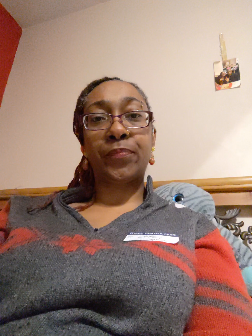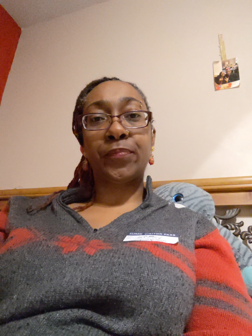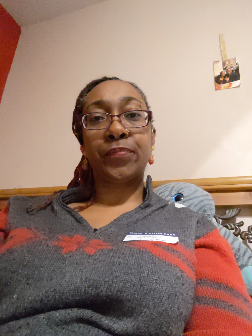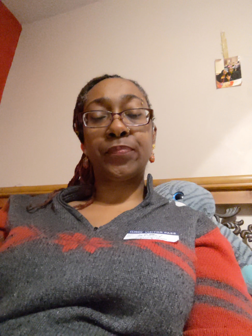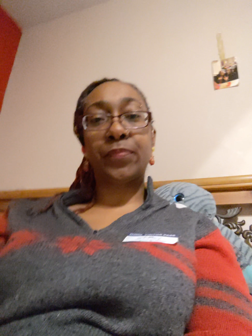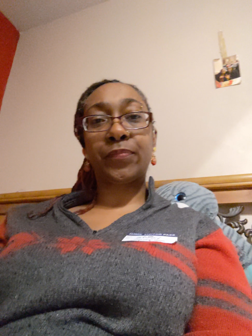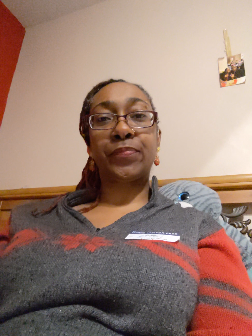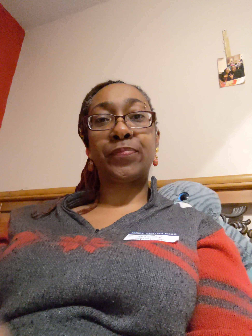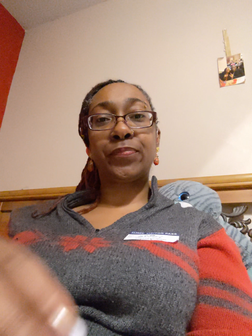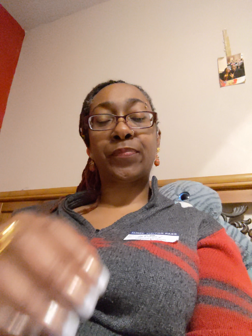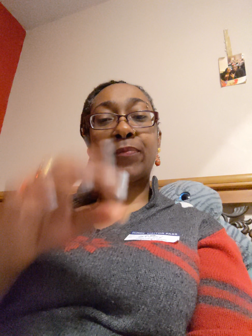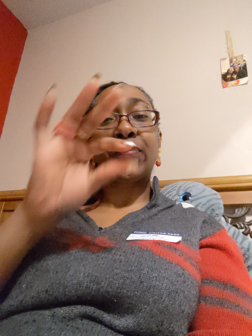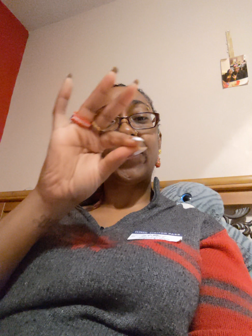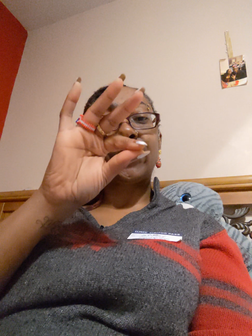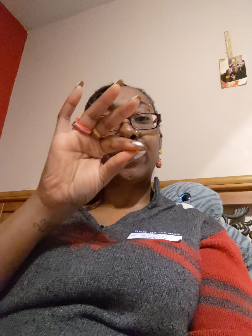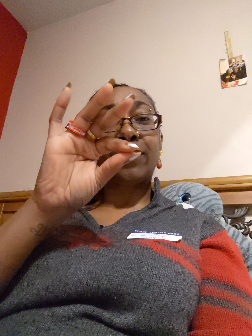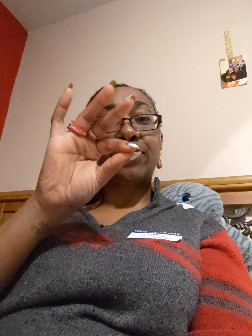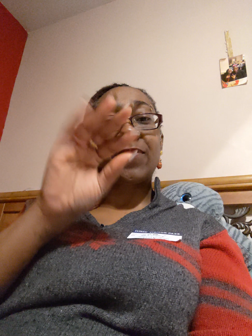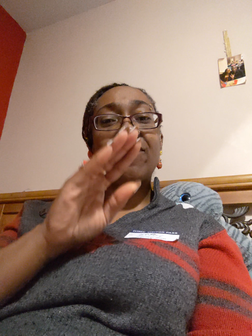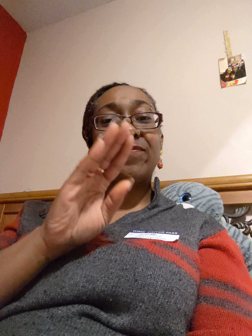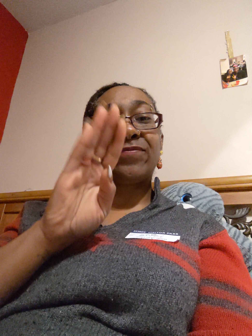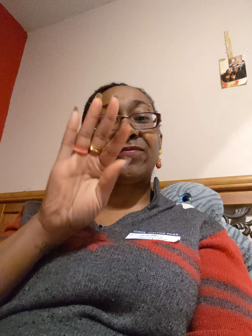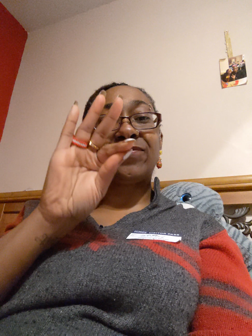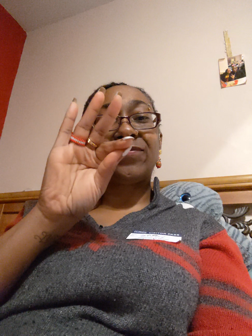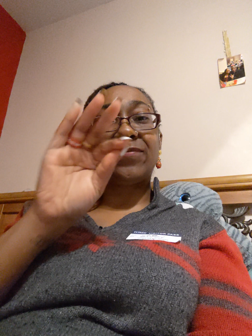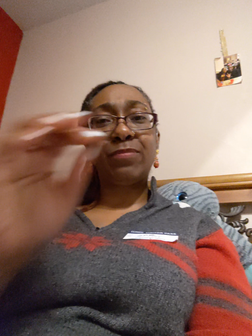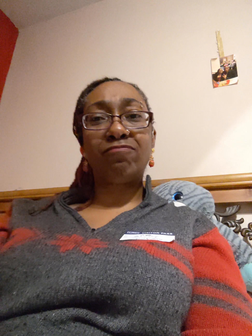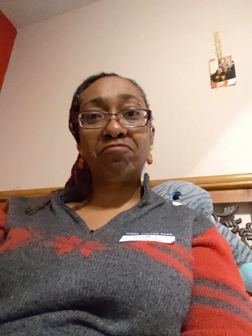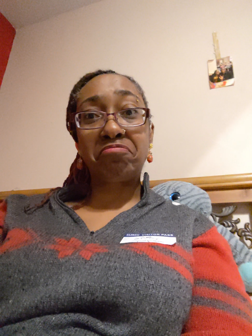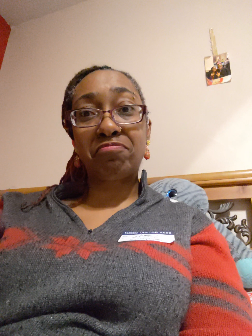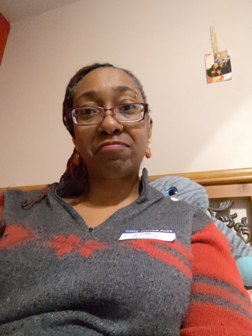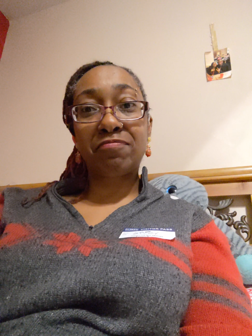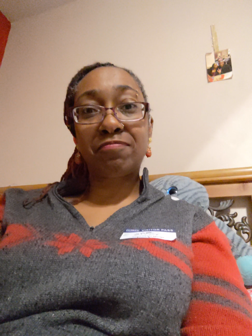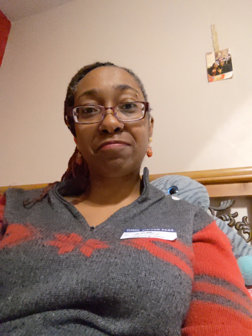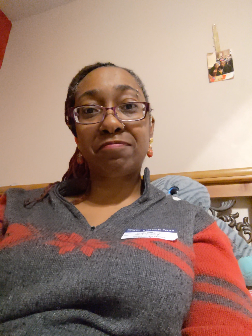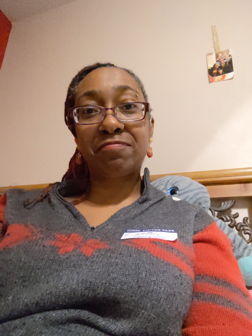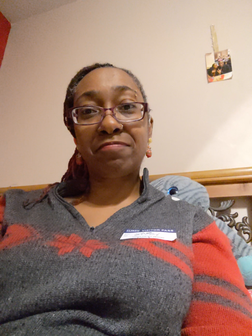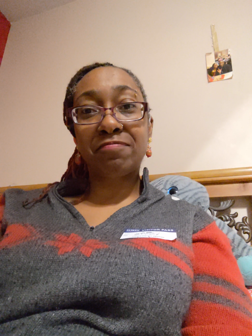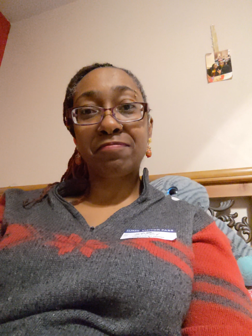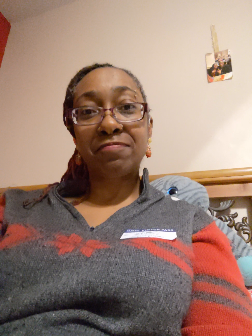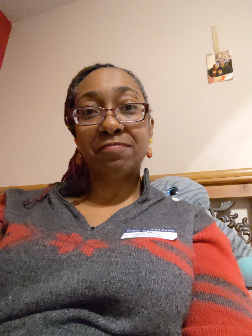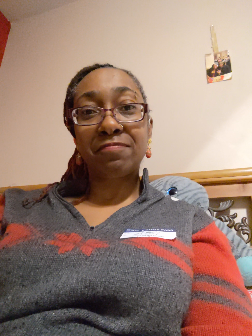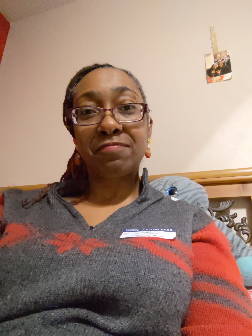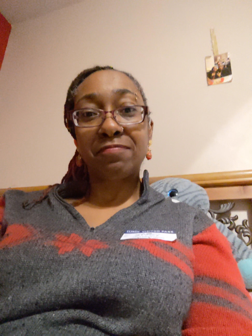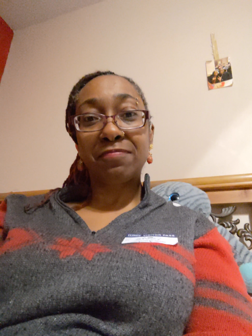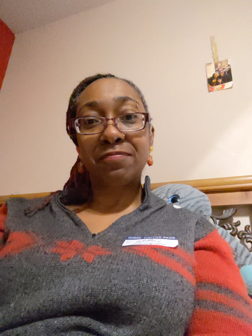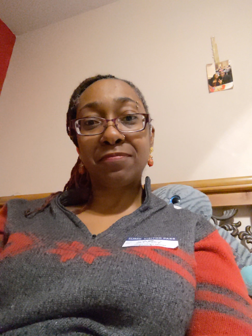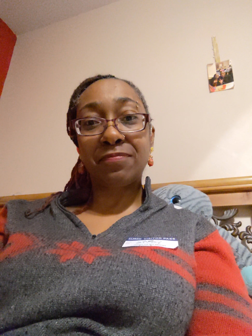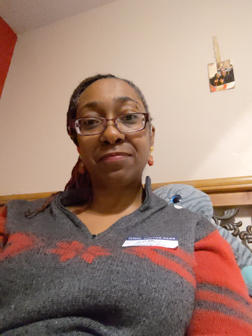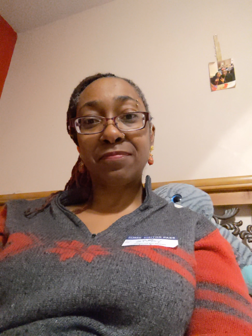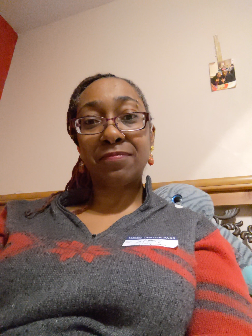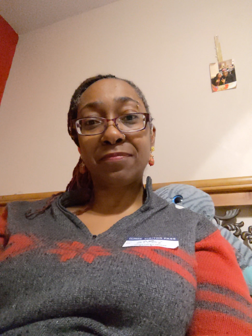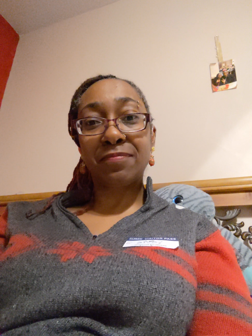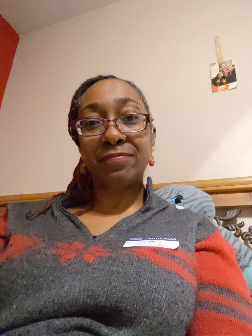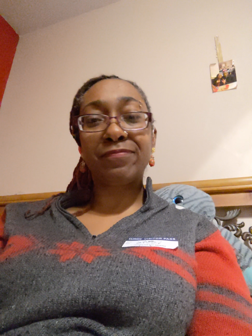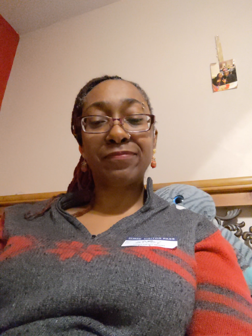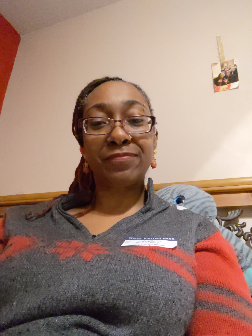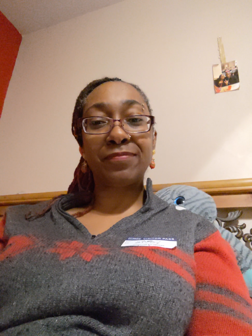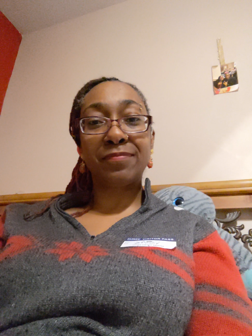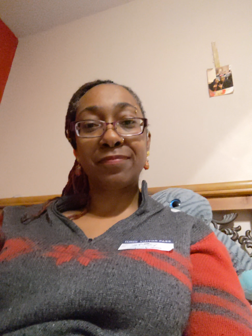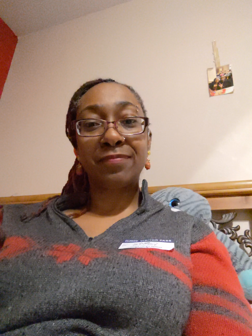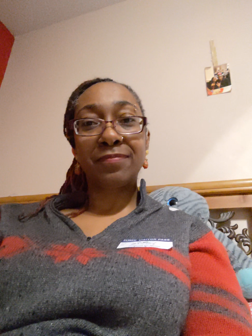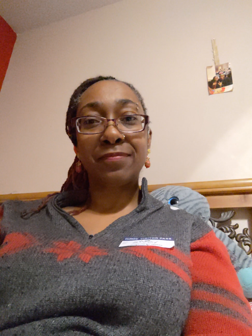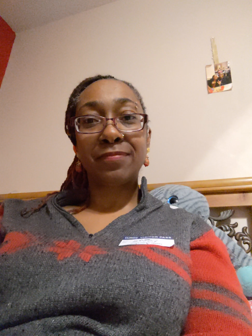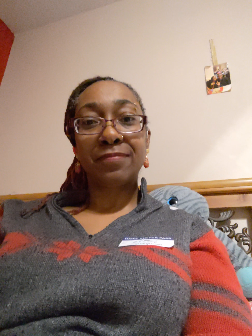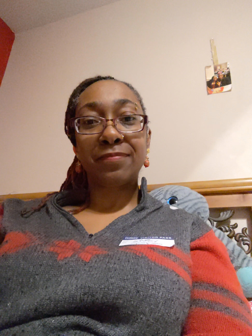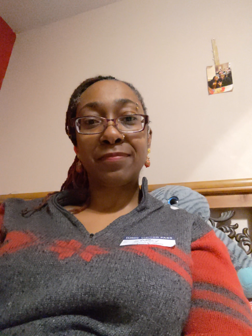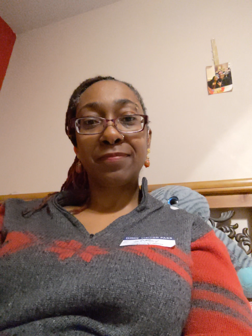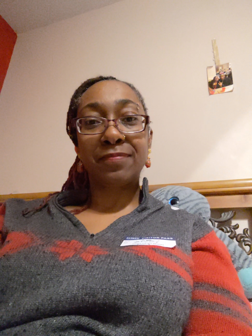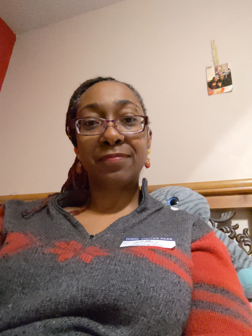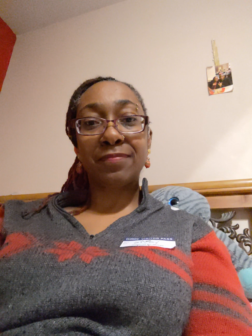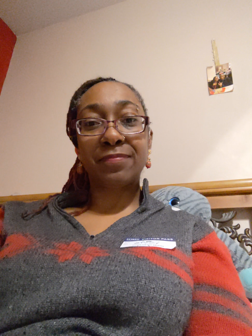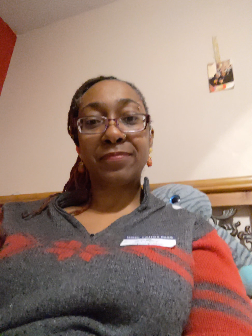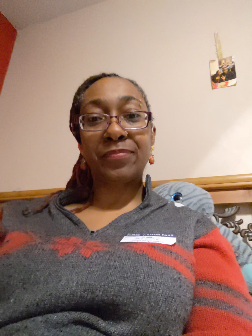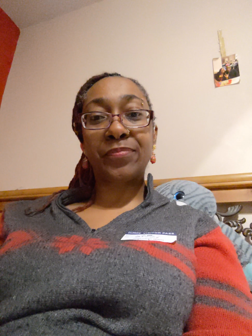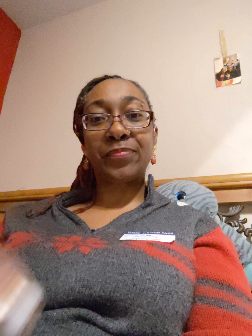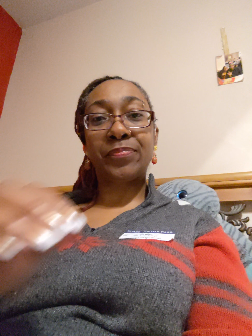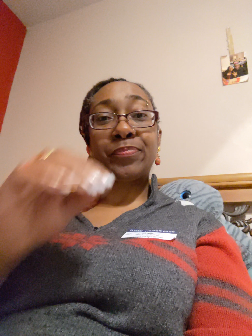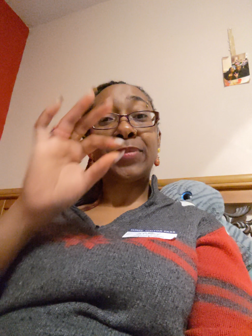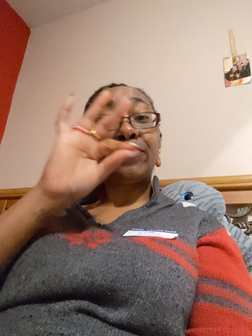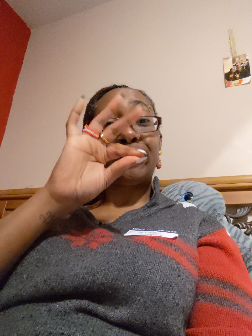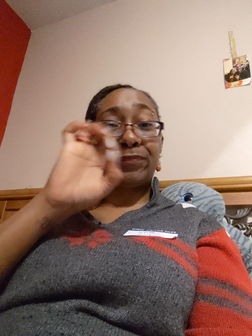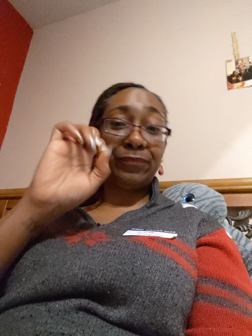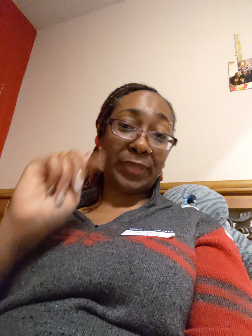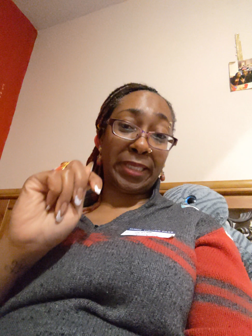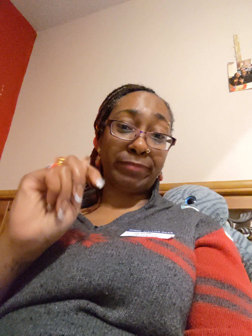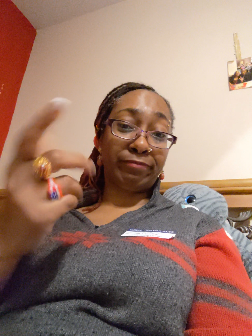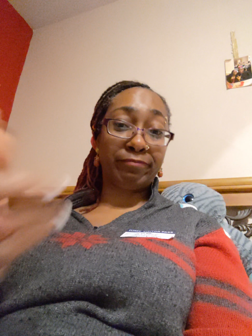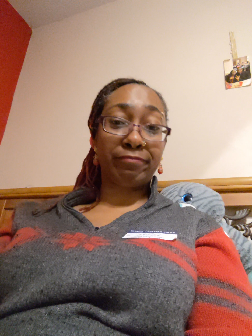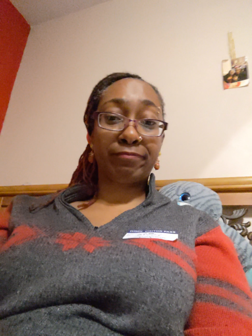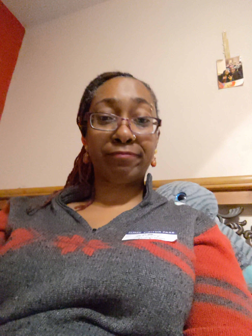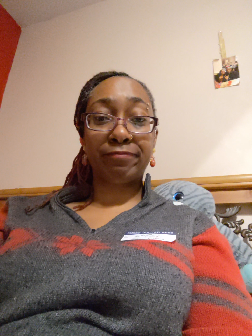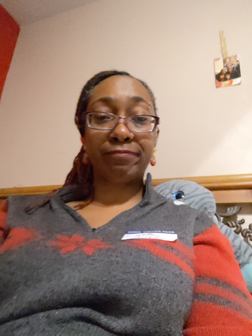feet